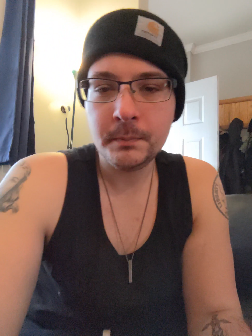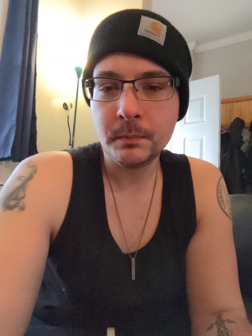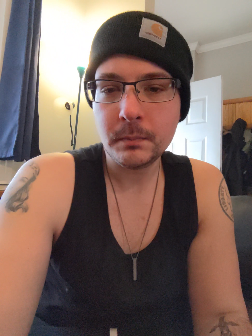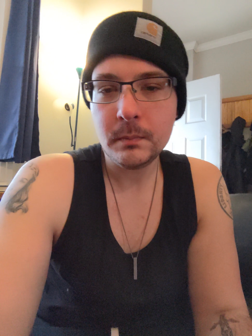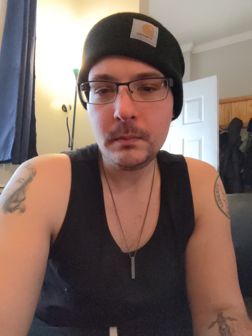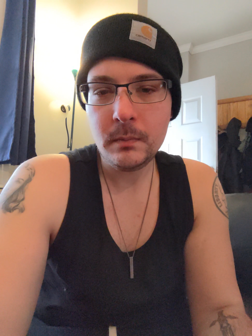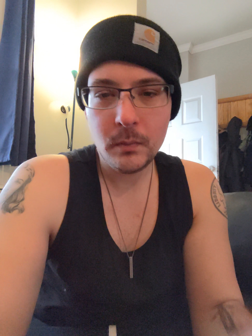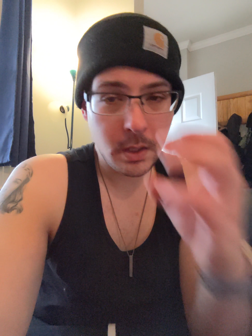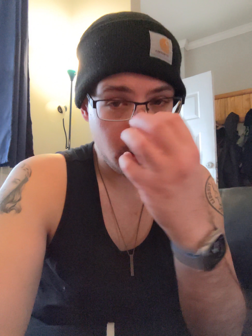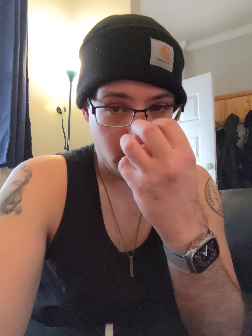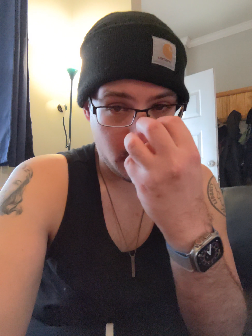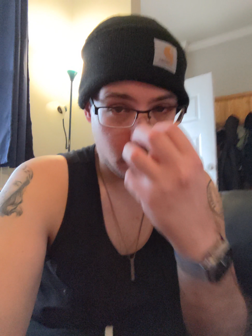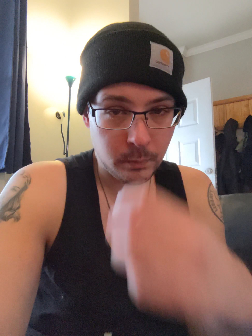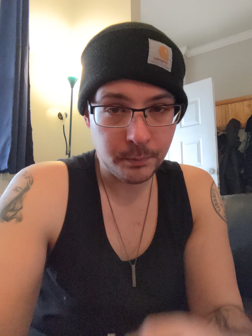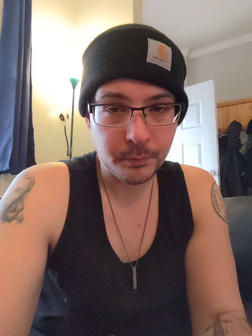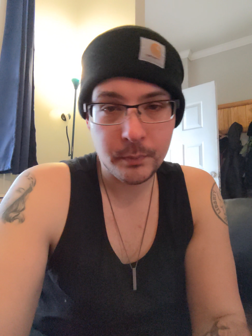clown